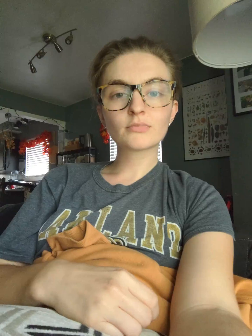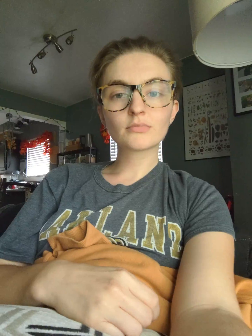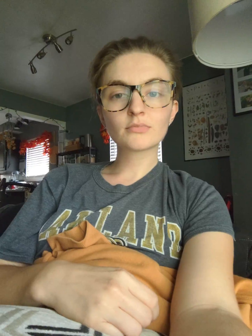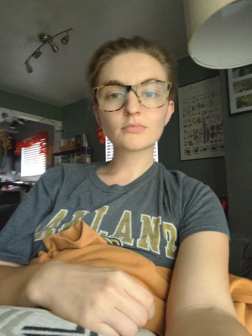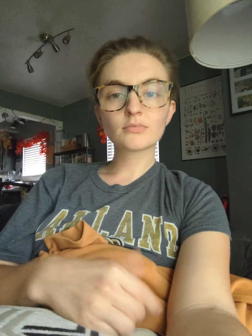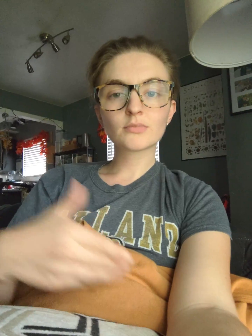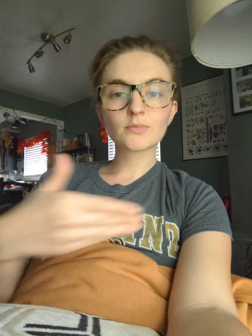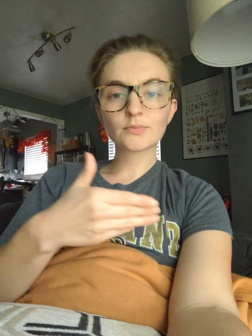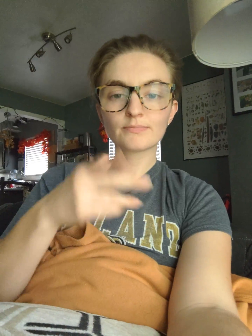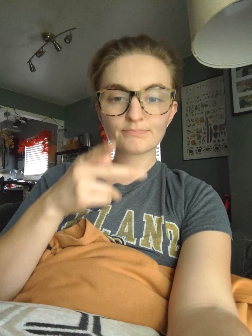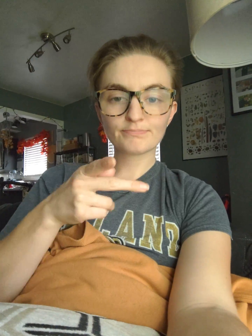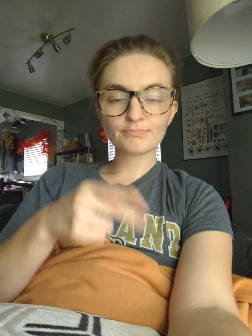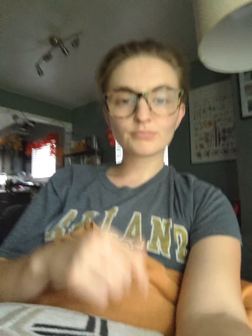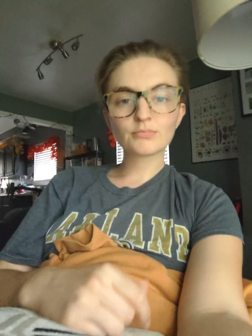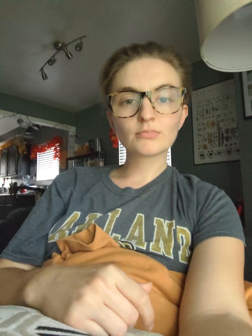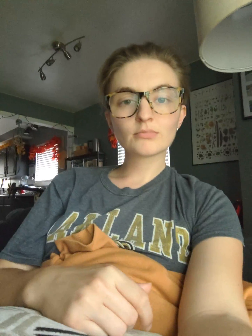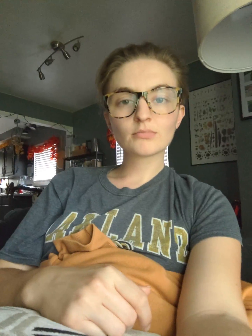babysitter